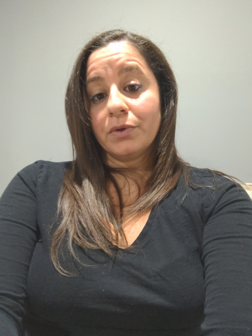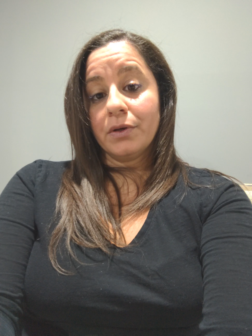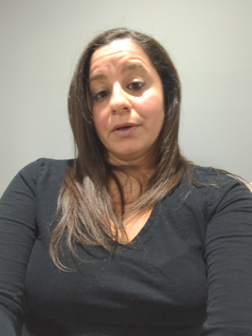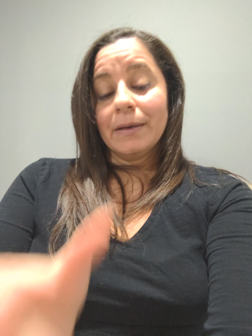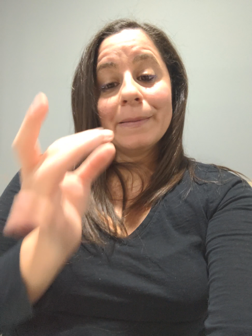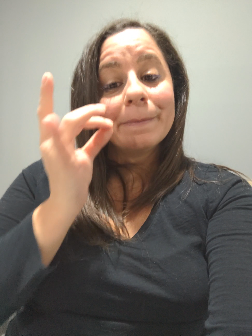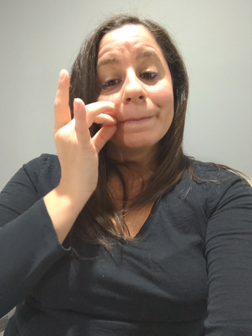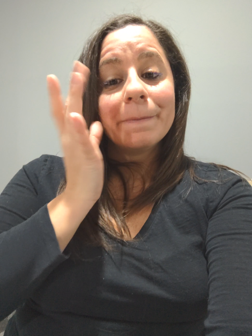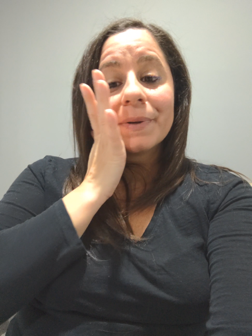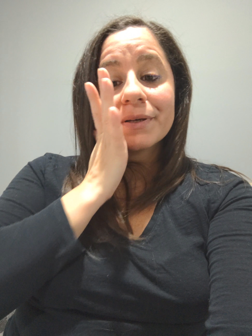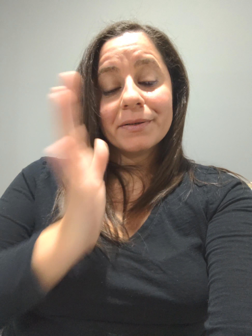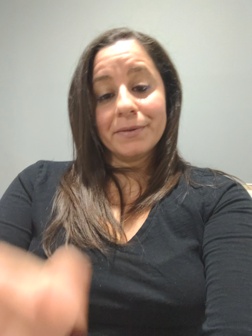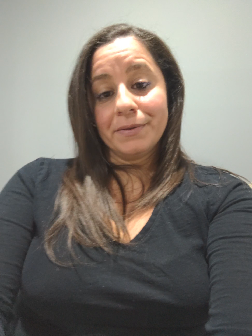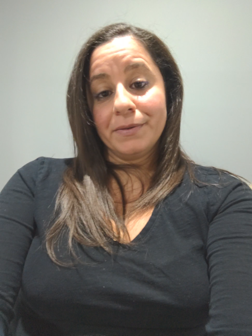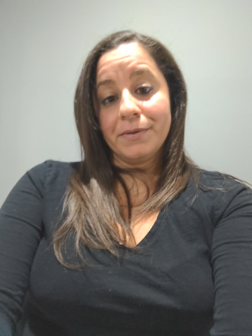bee